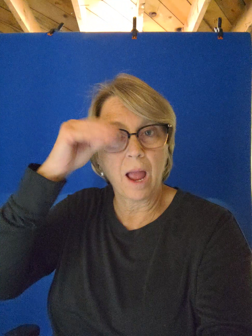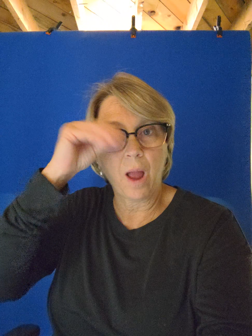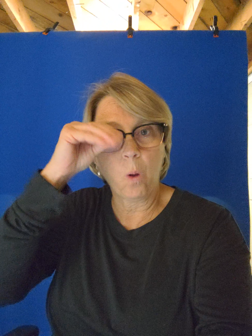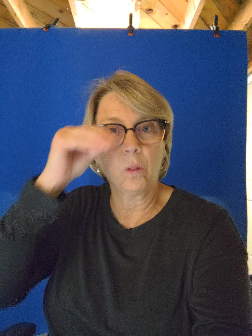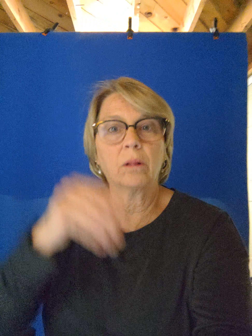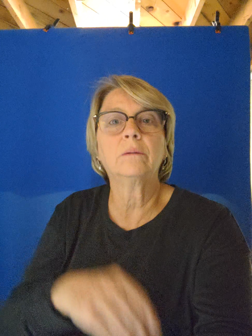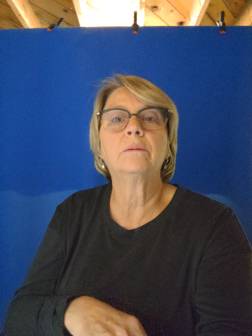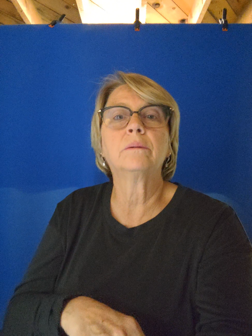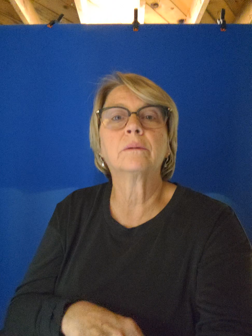owl